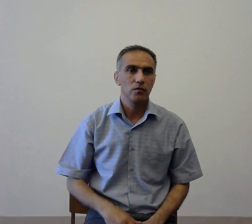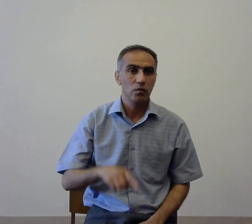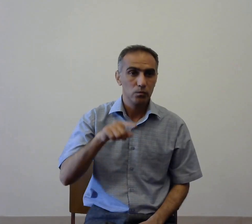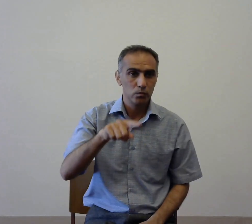bu